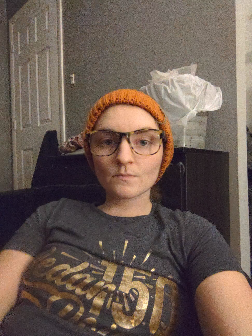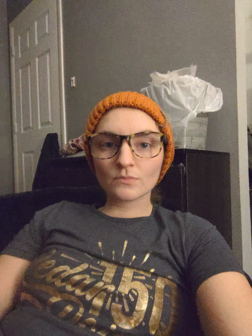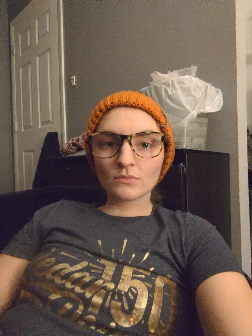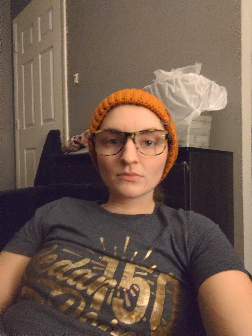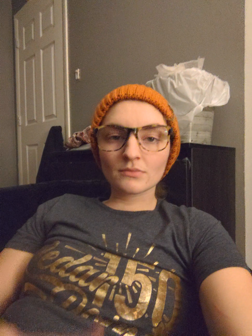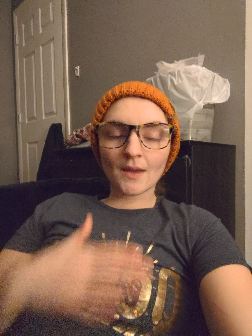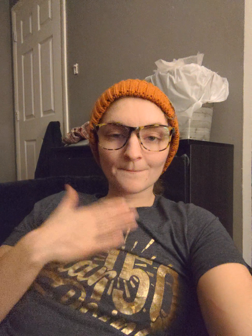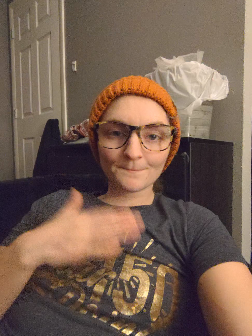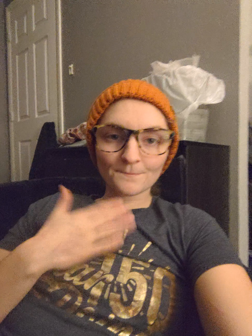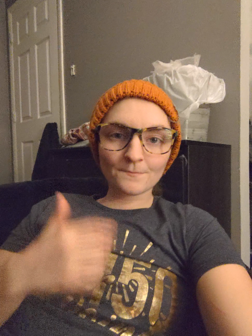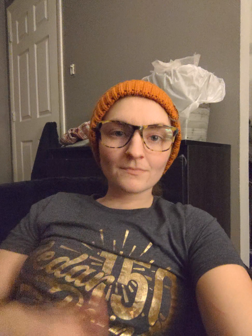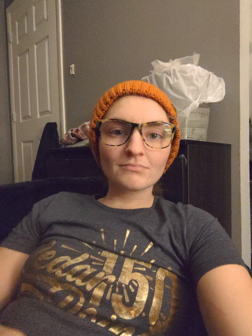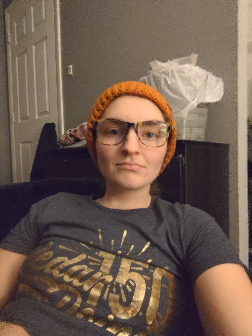happy